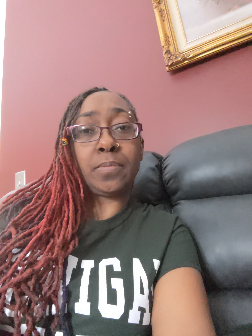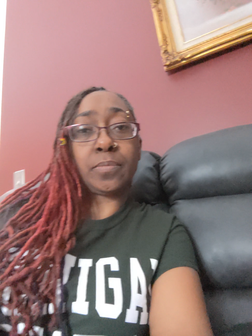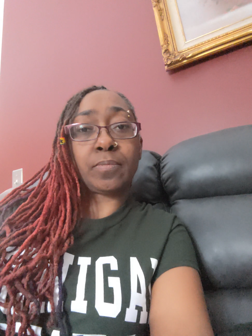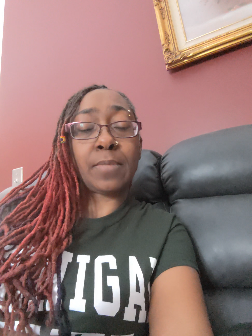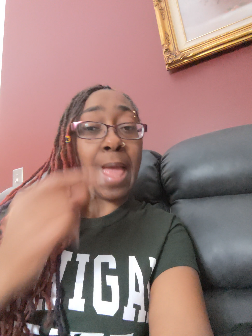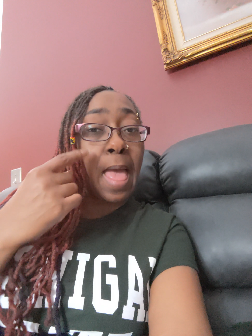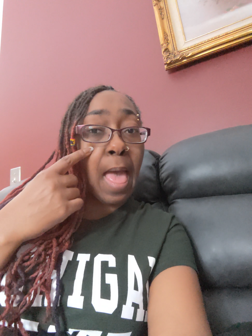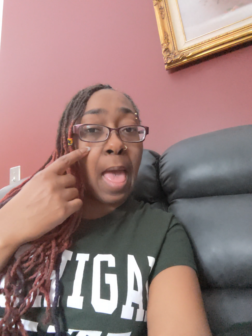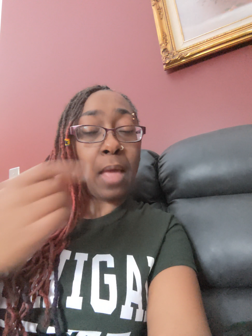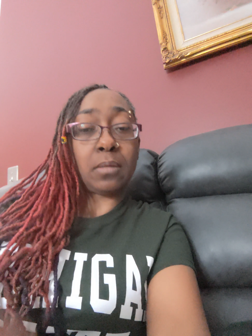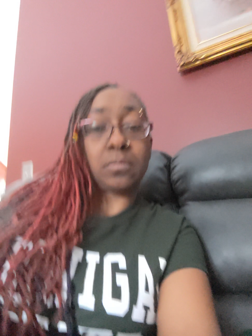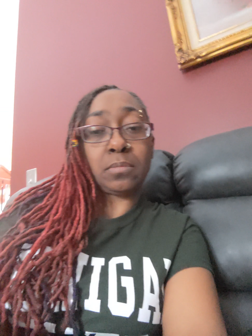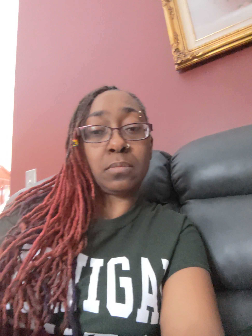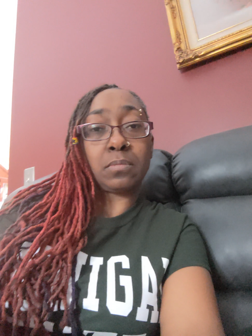eye